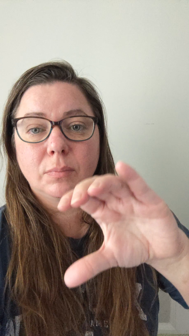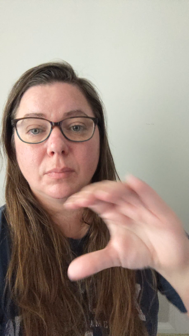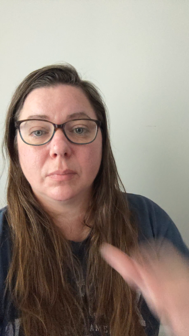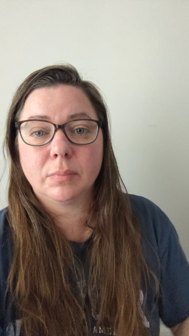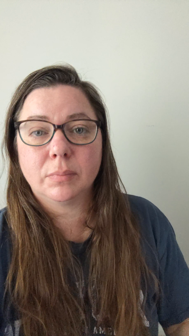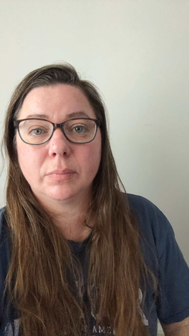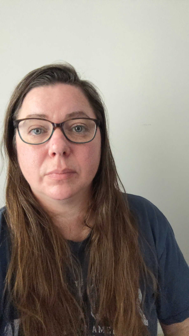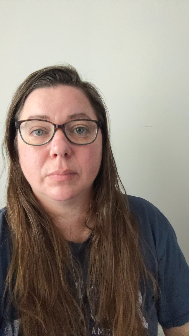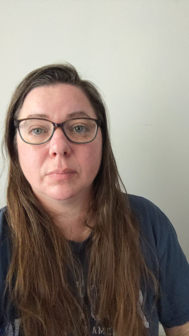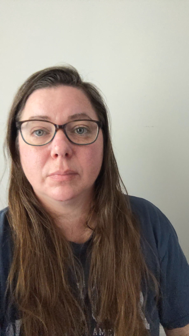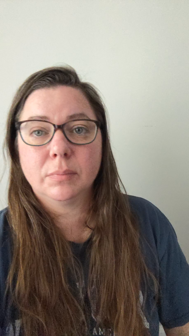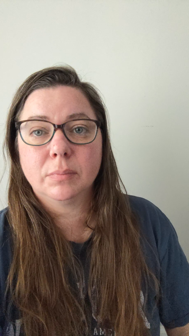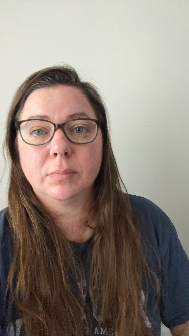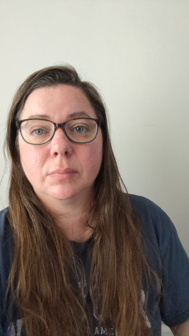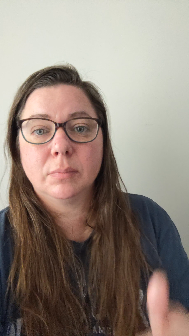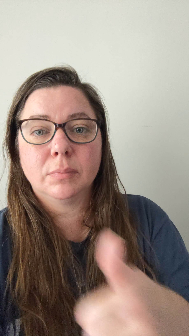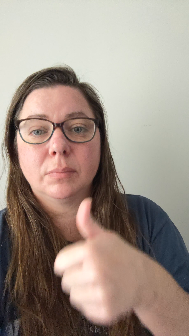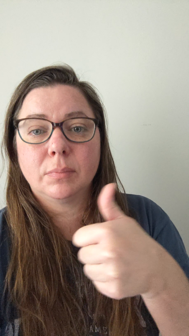basement